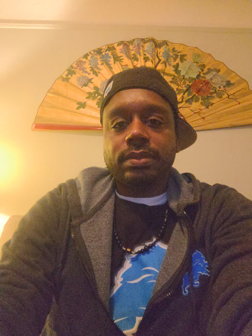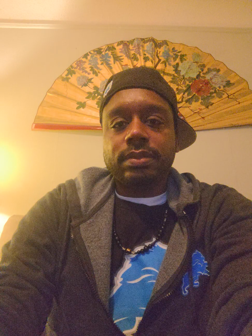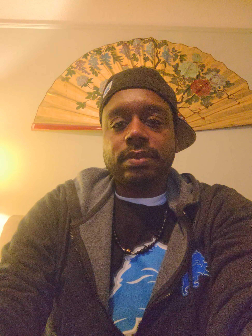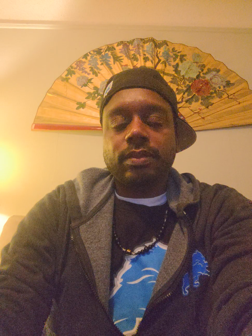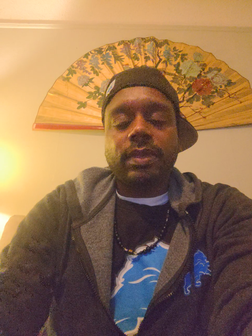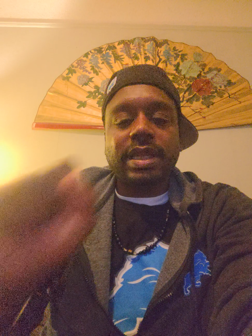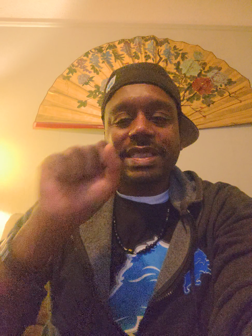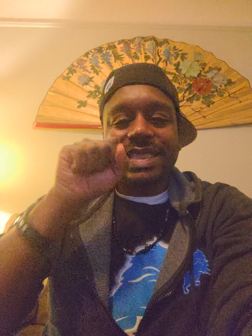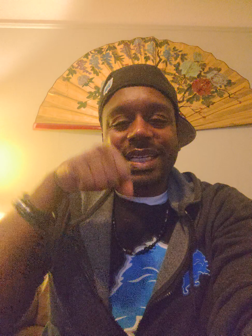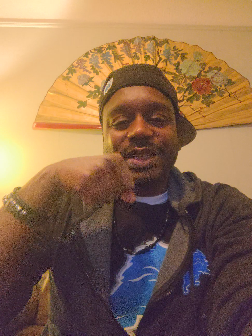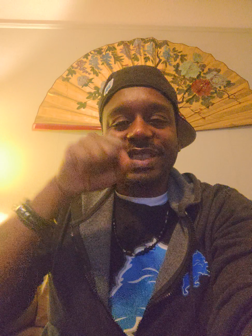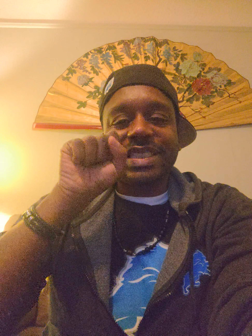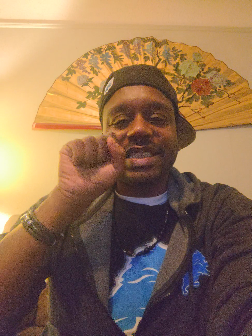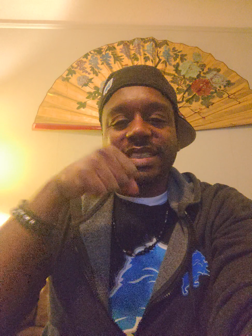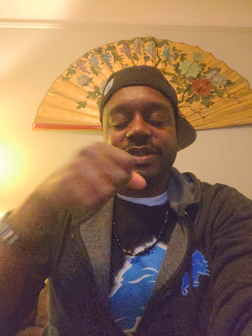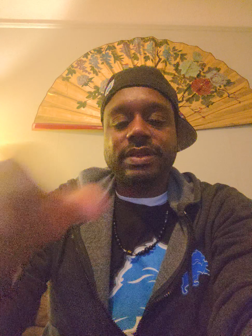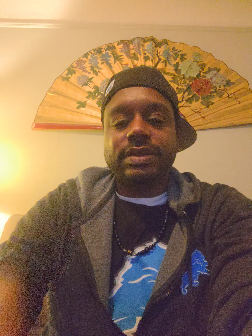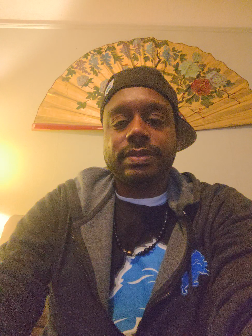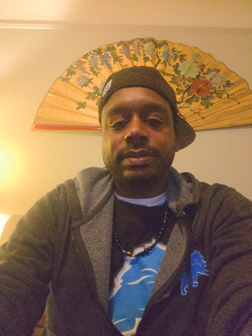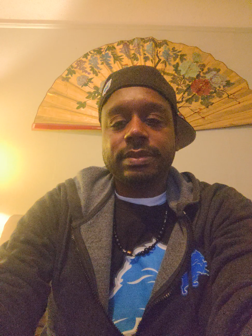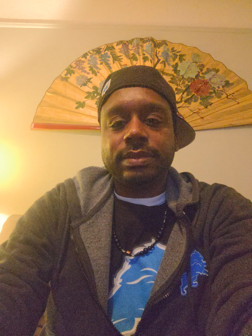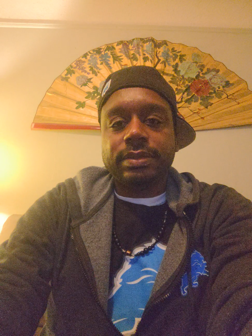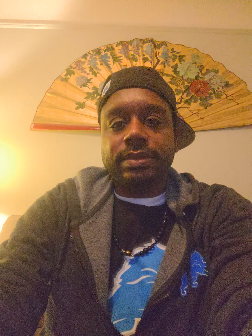carrot